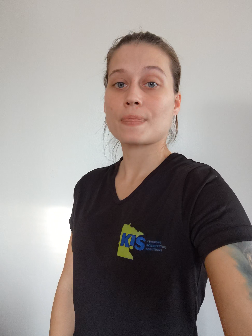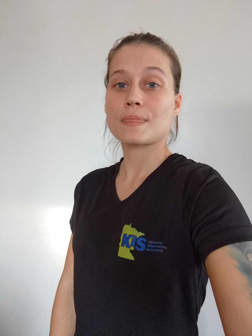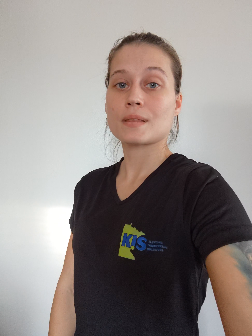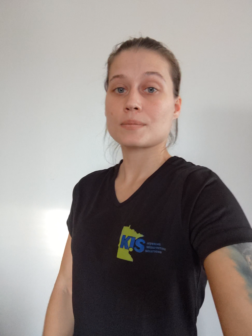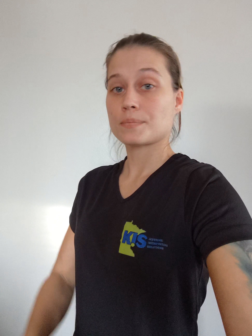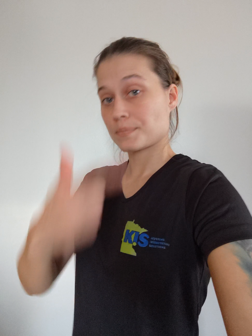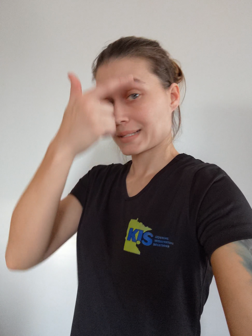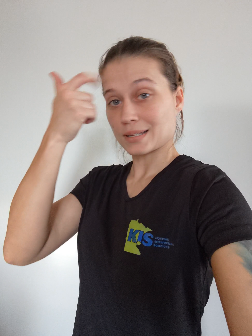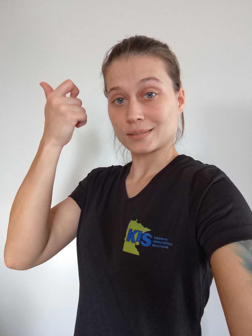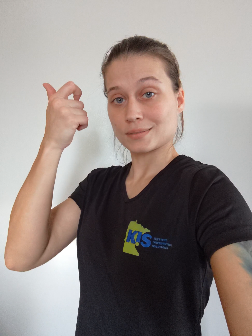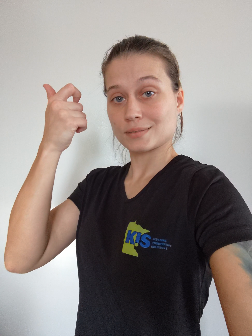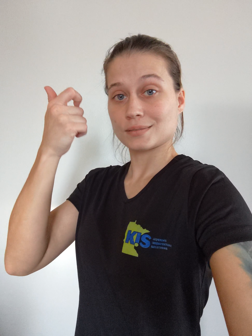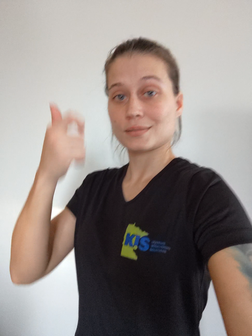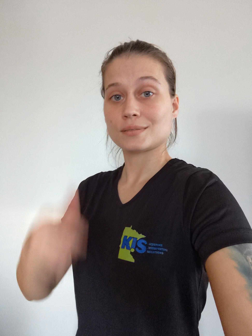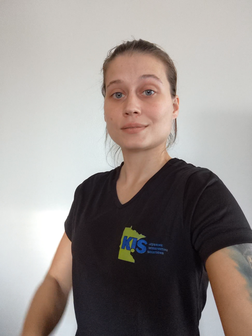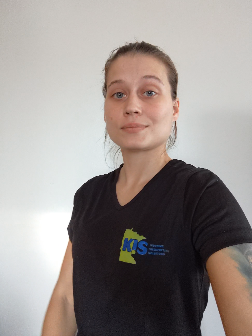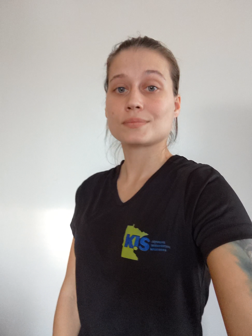because